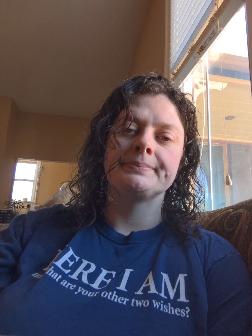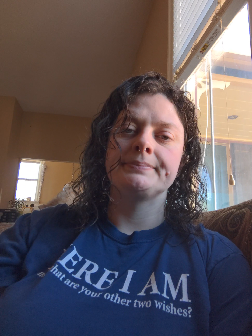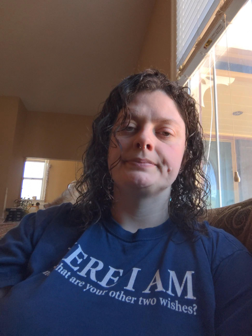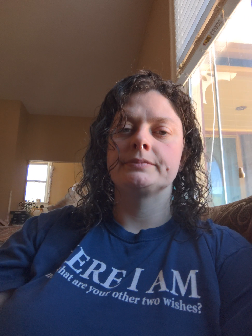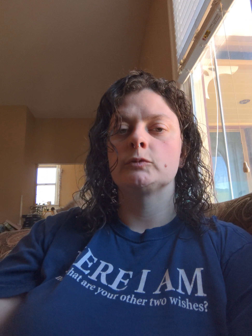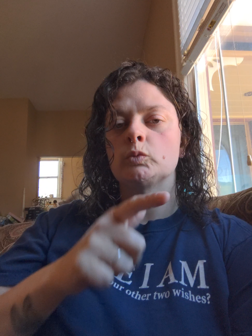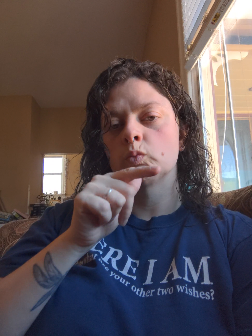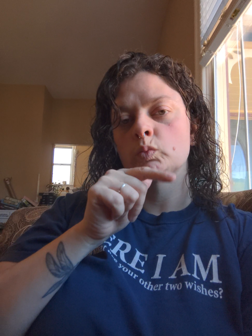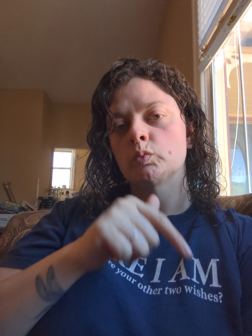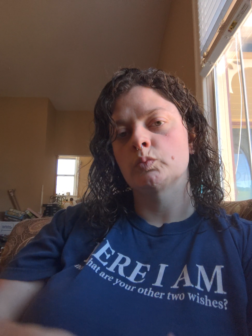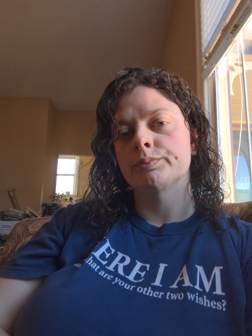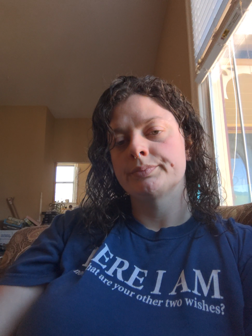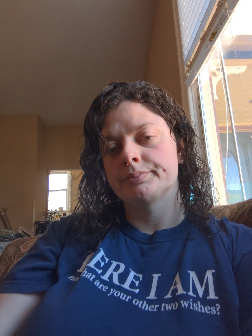who